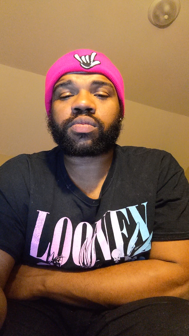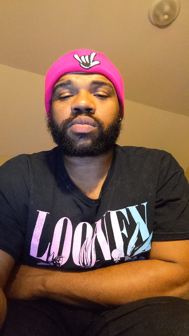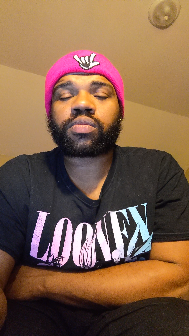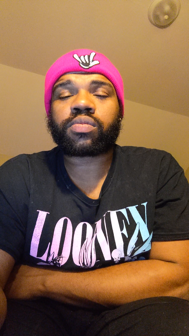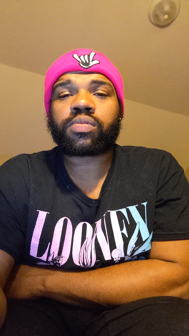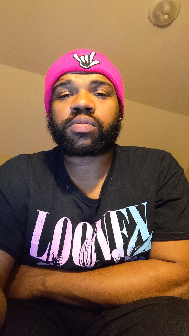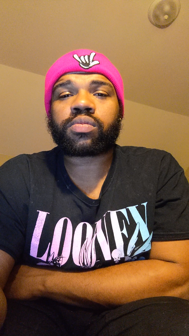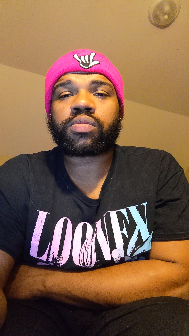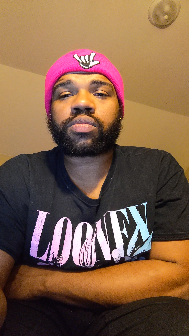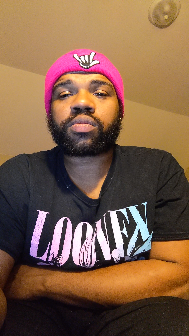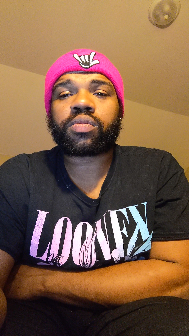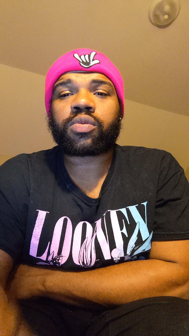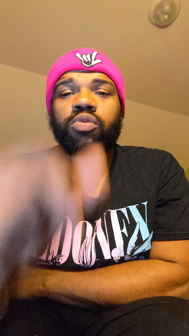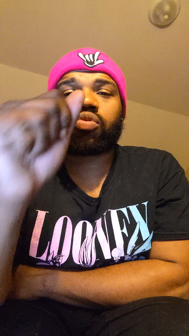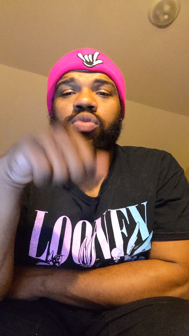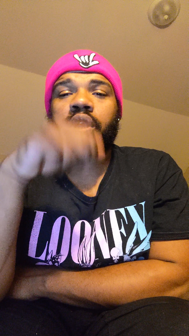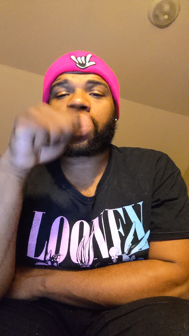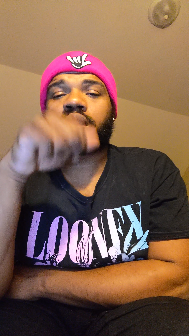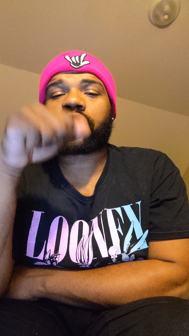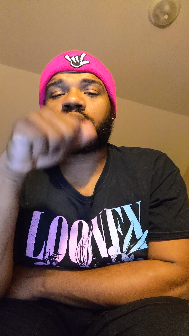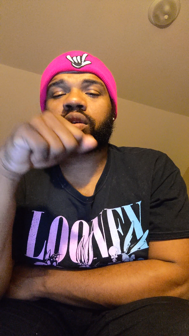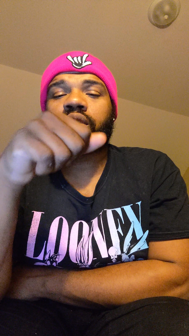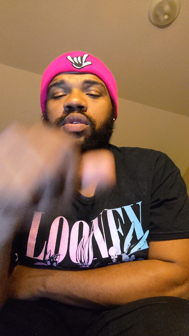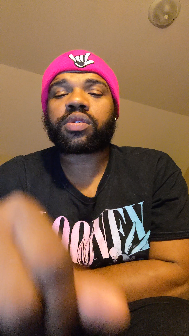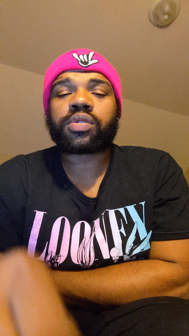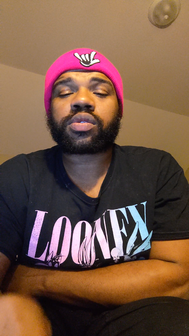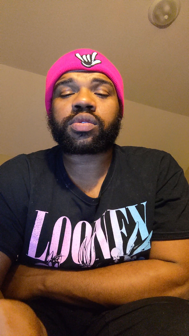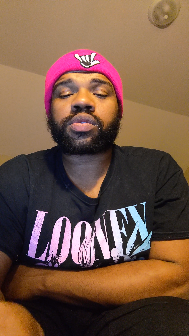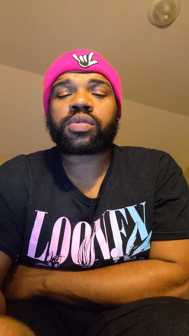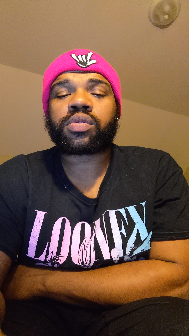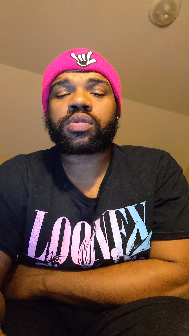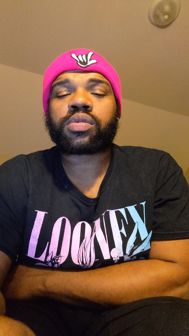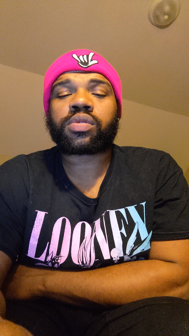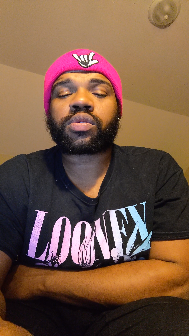rock